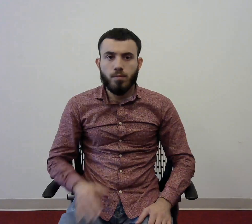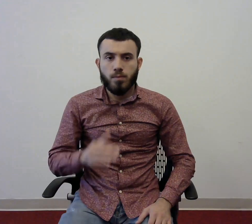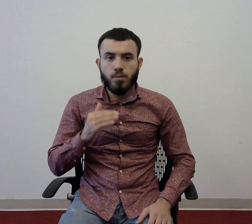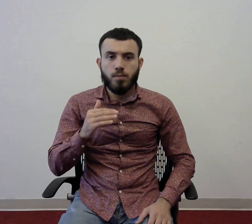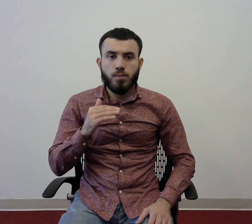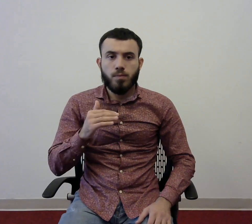siz